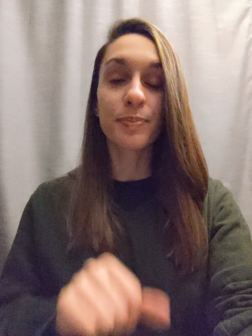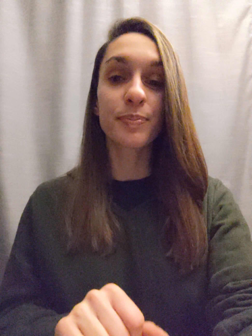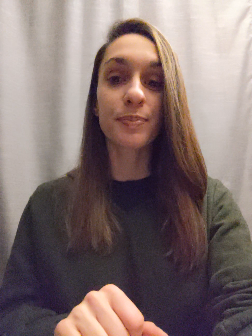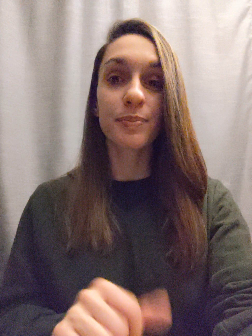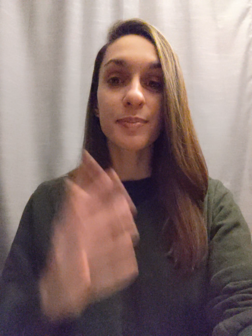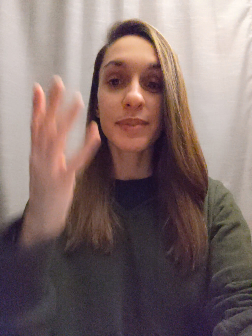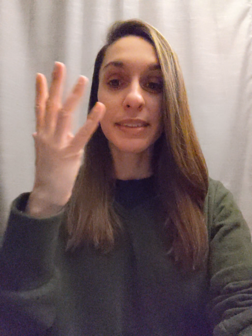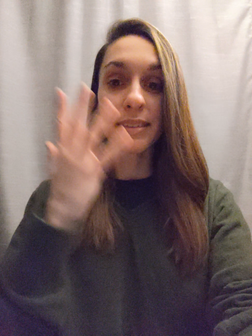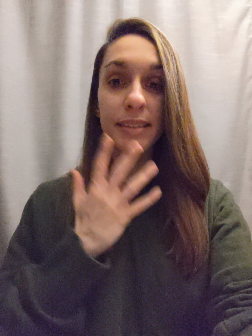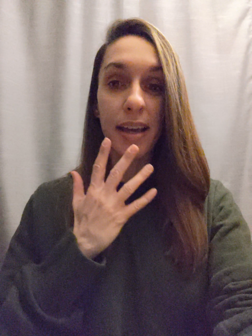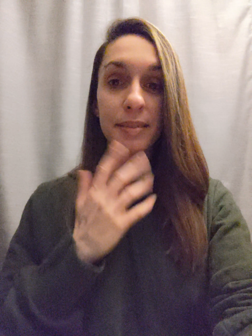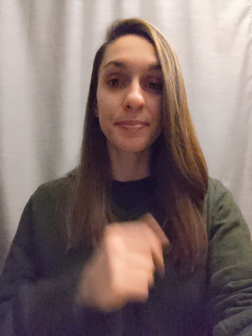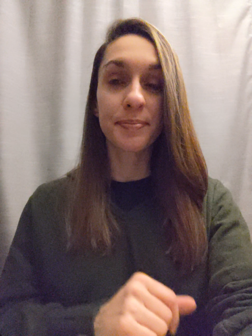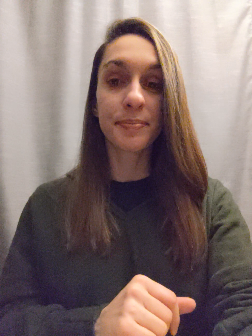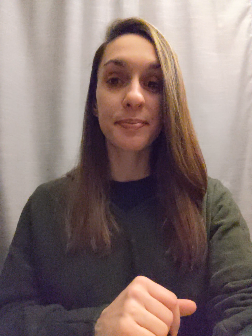sad